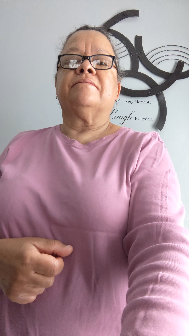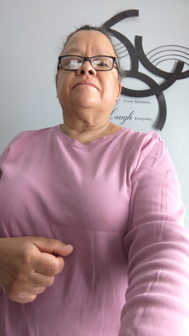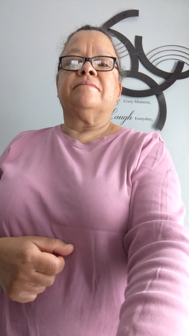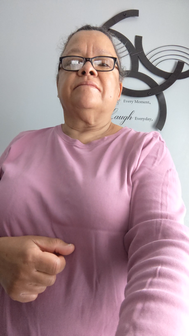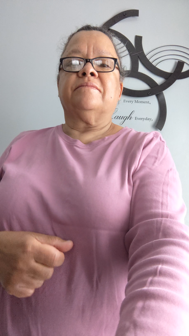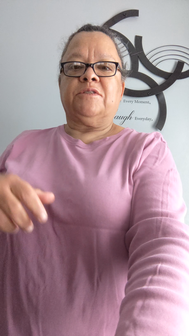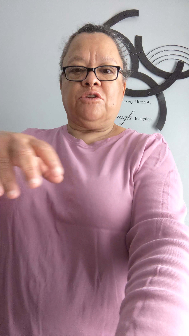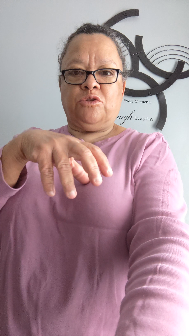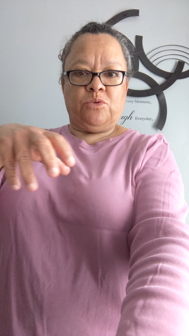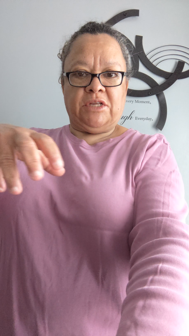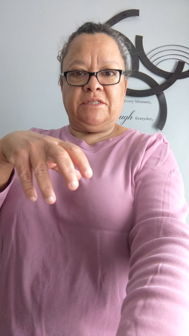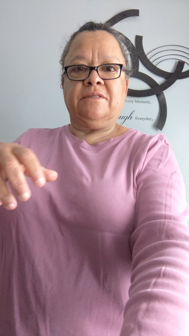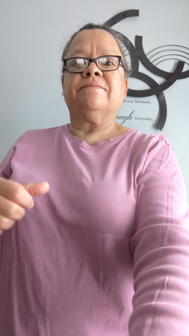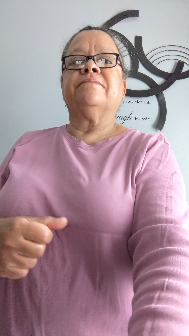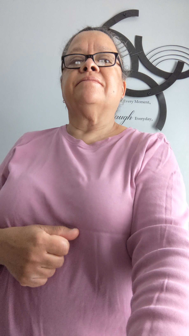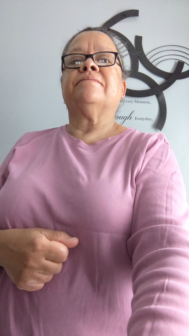does